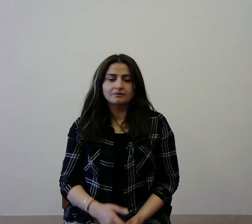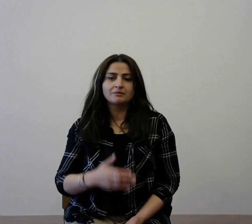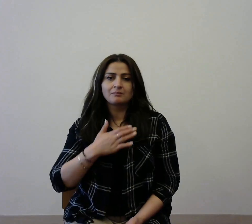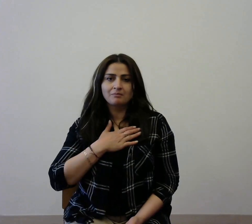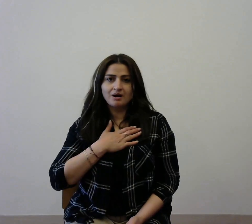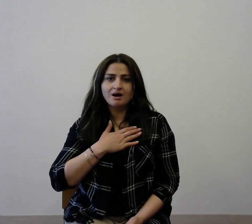mən